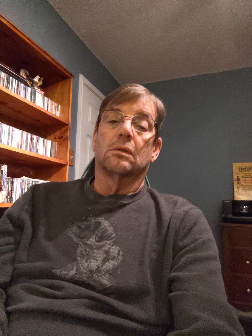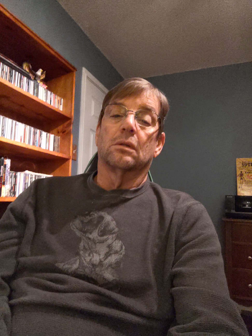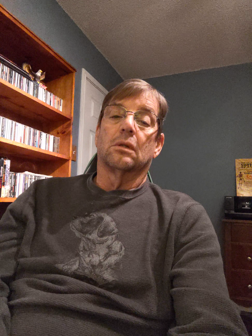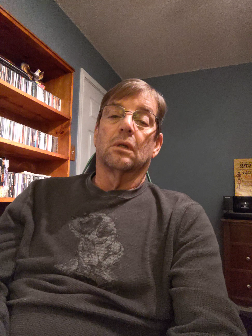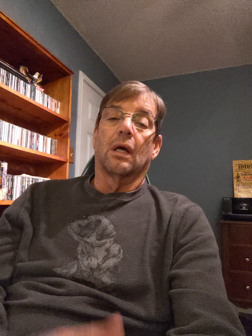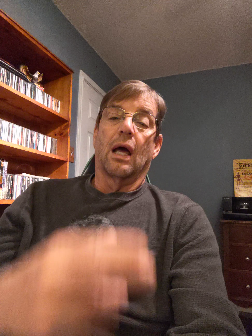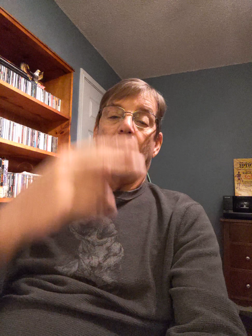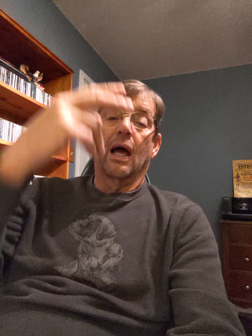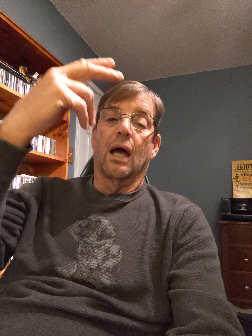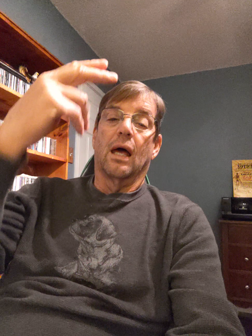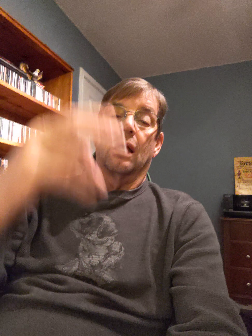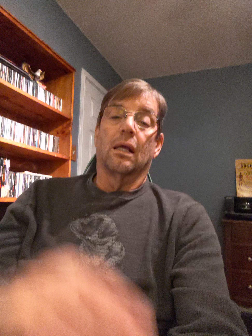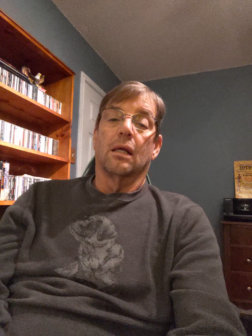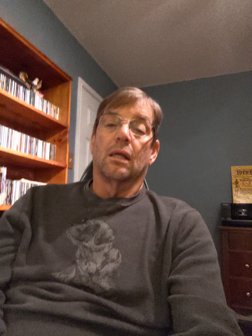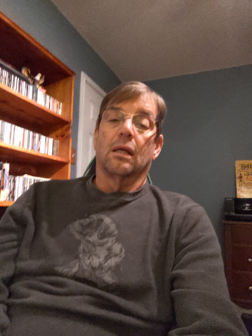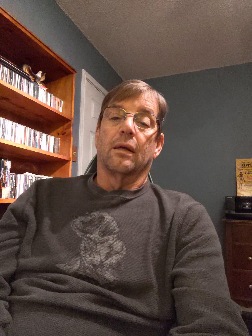high